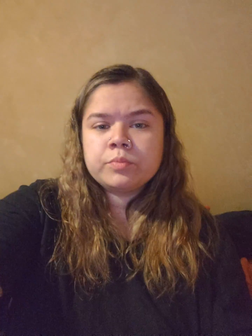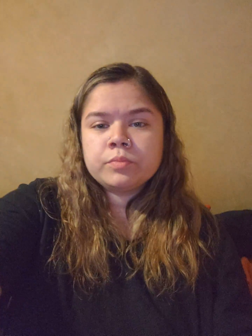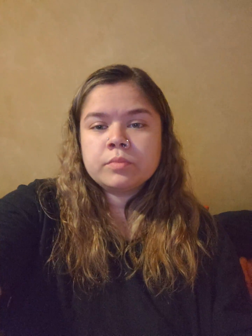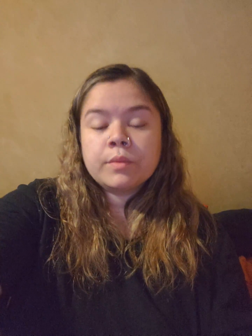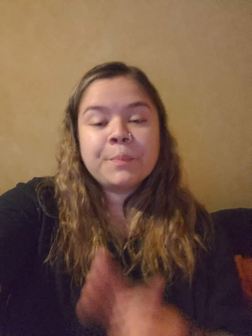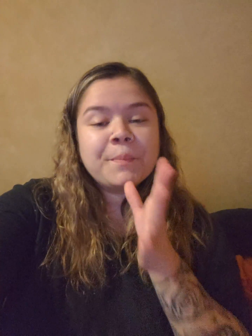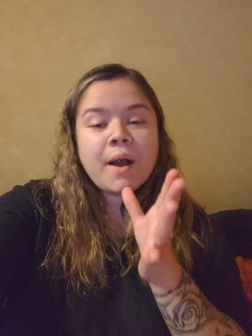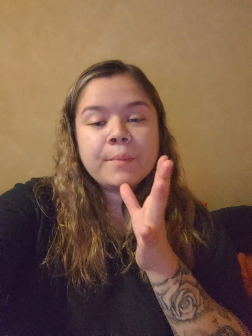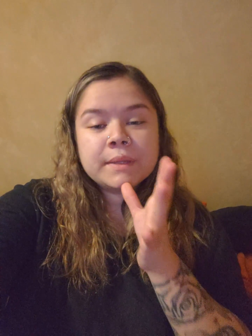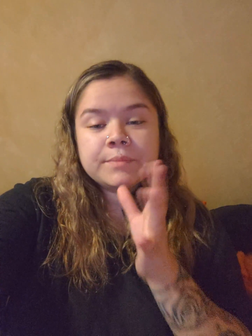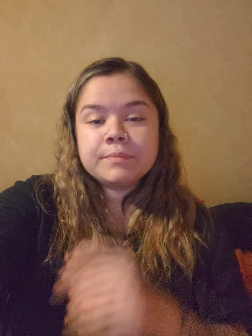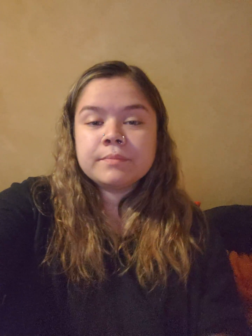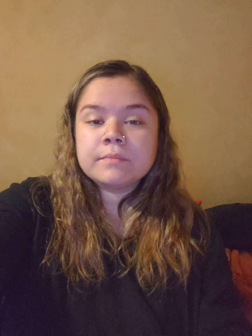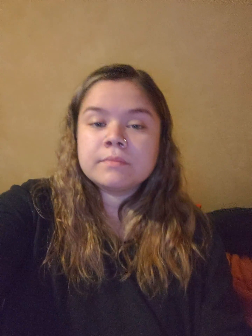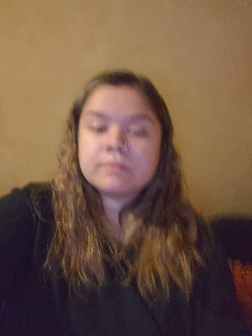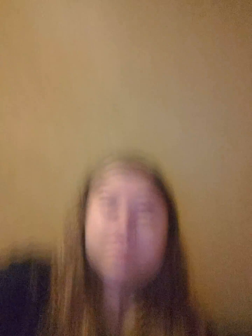mommy